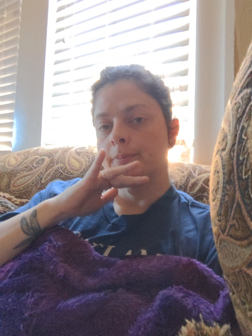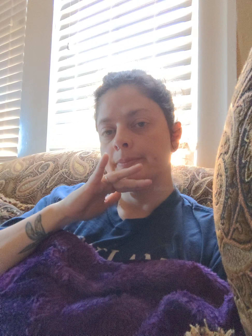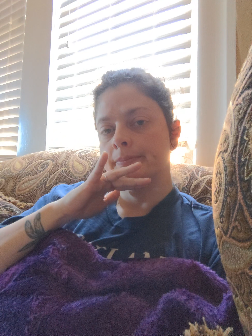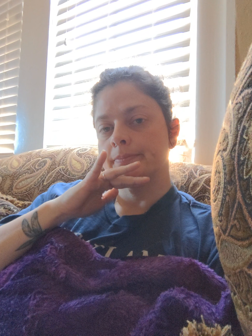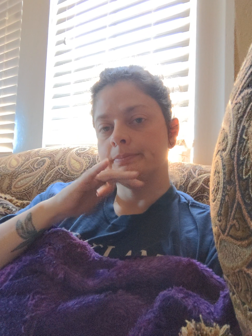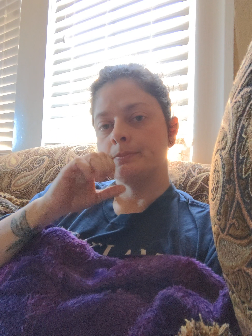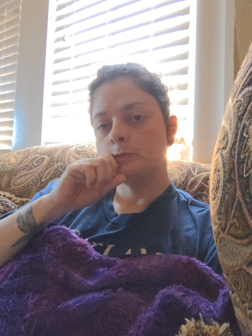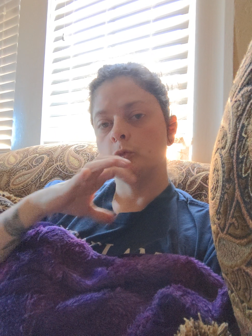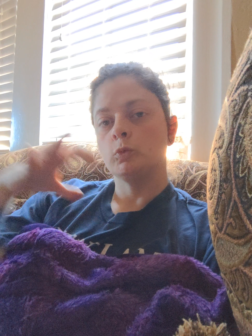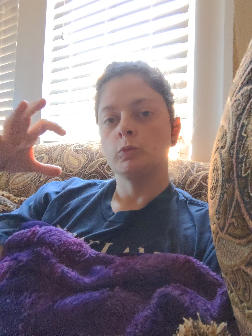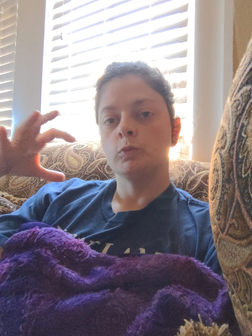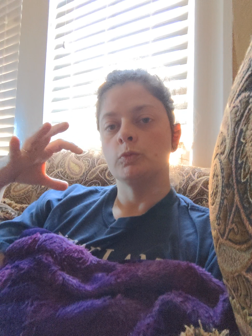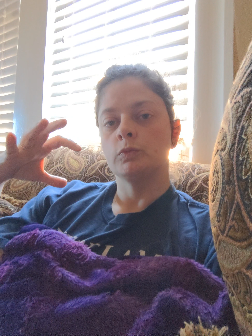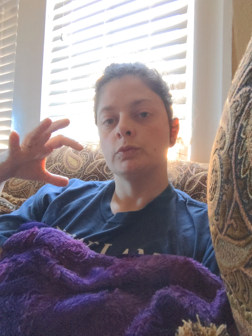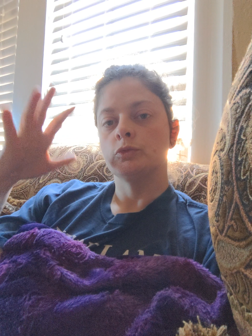balloon